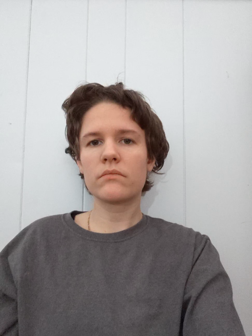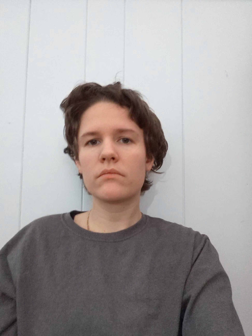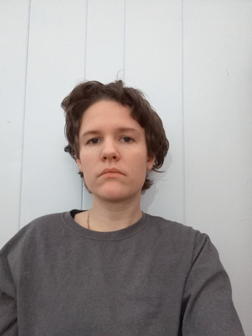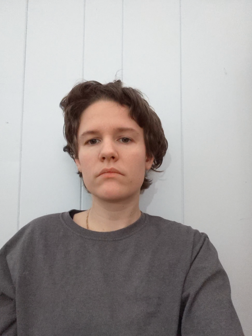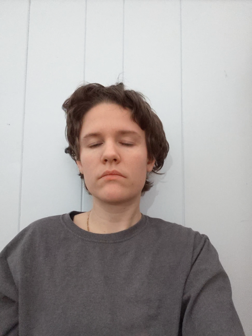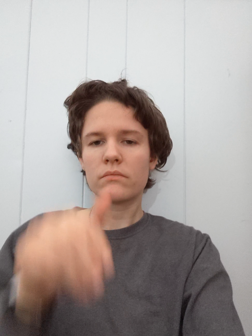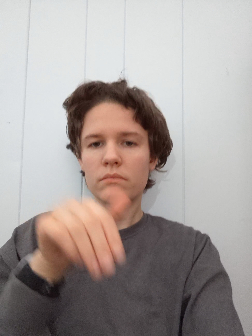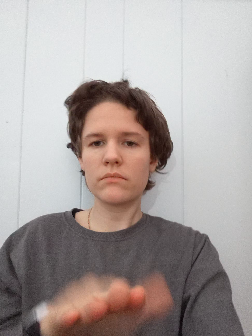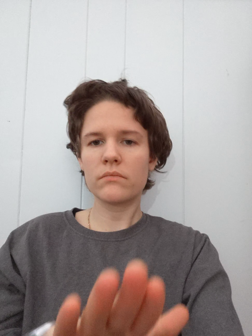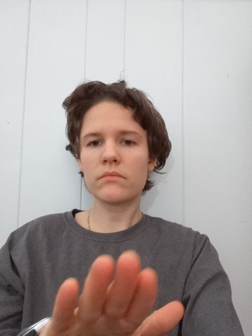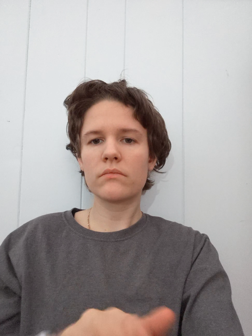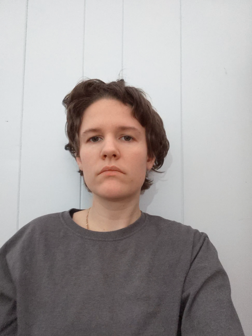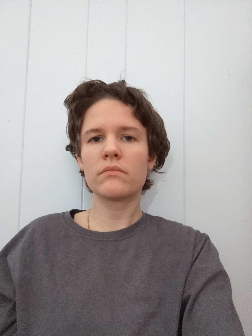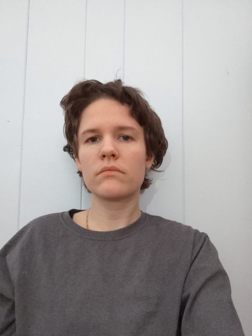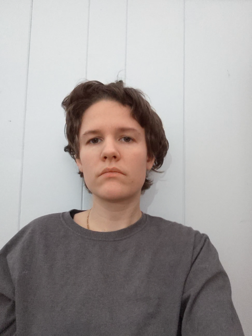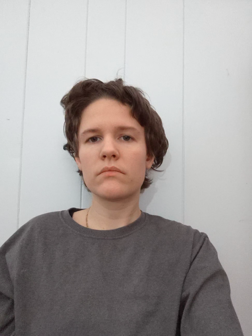into